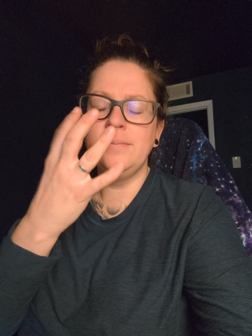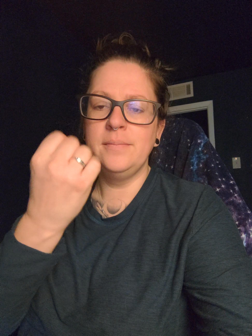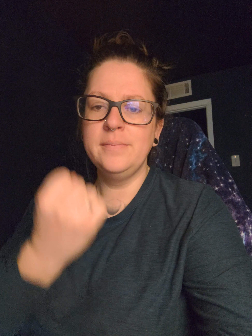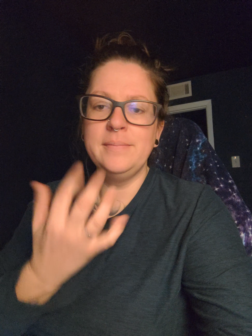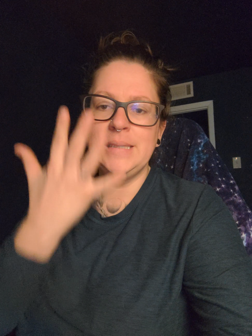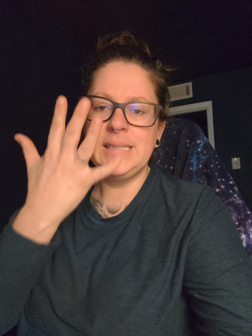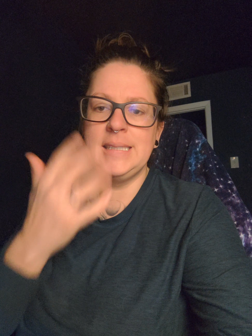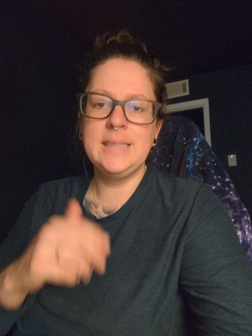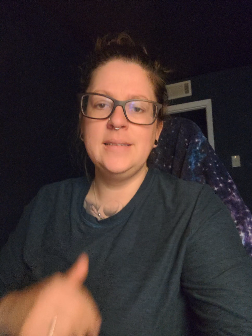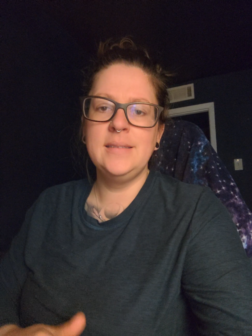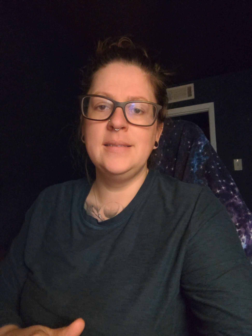mitten